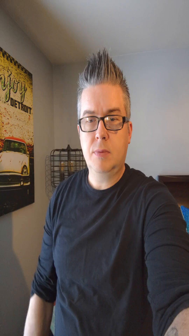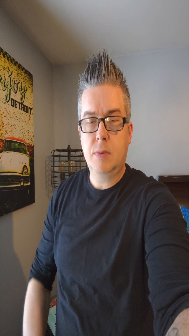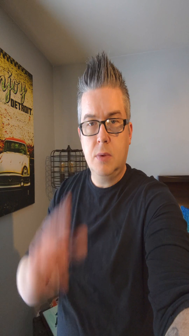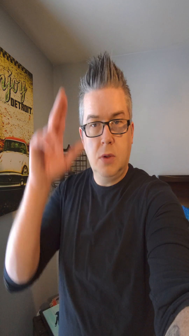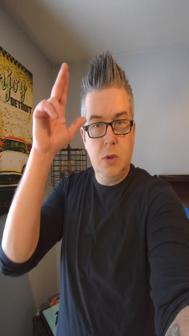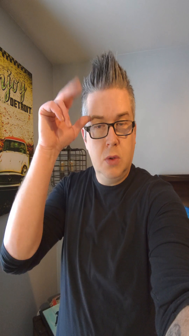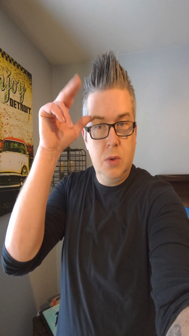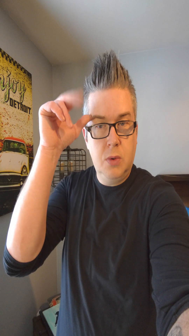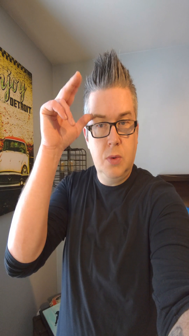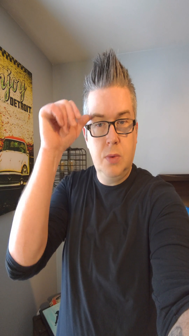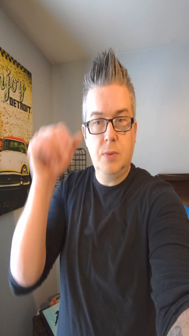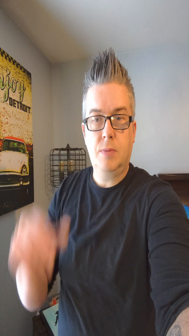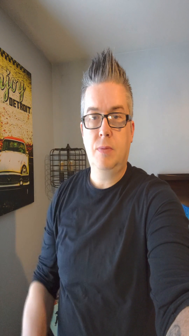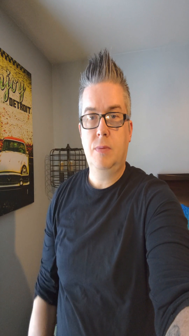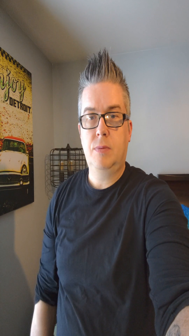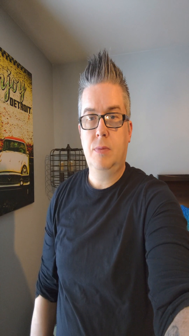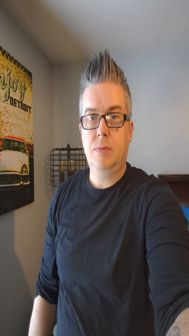horse